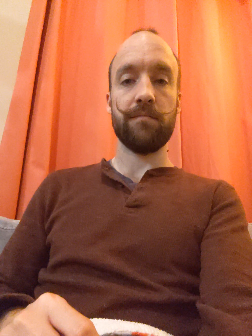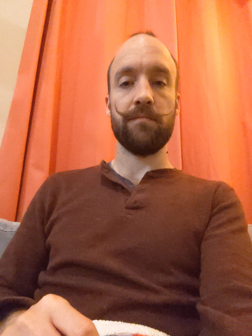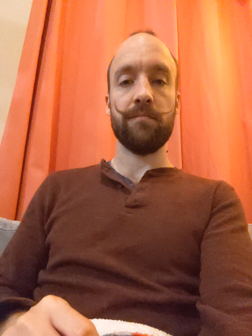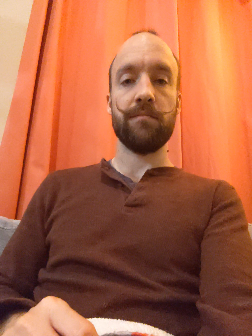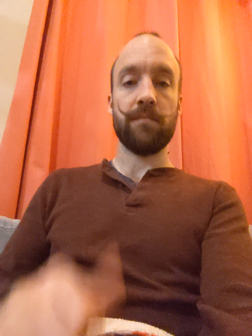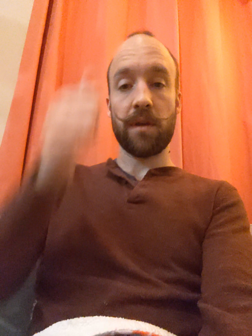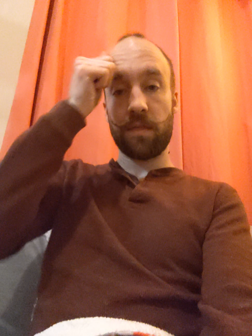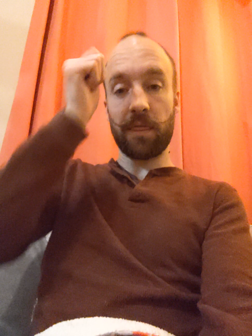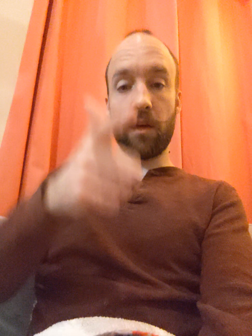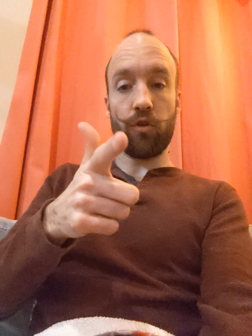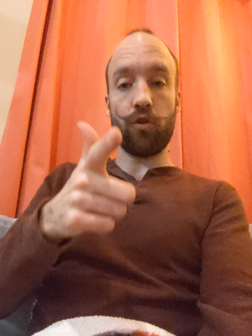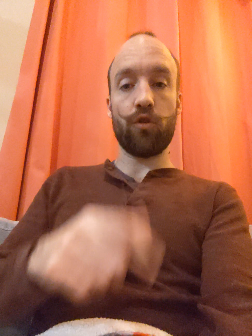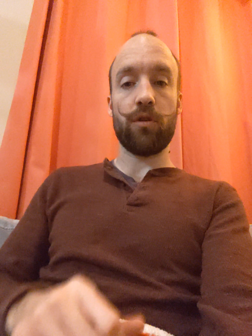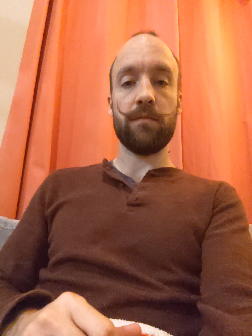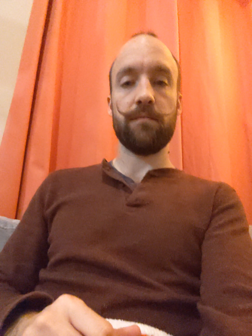brother